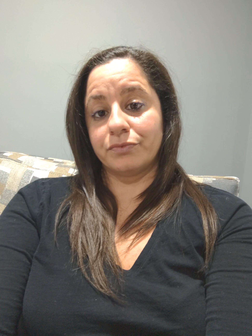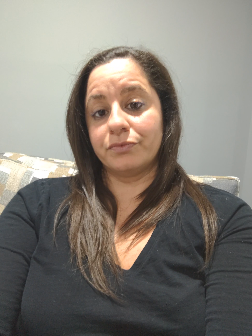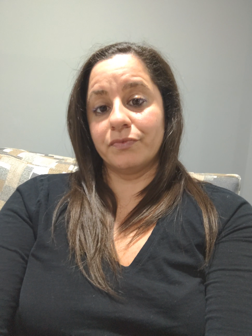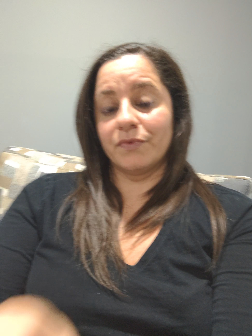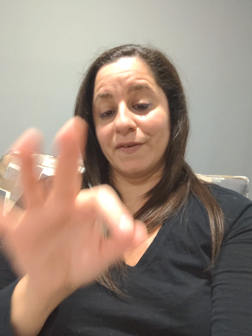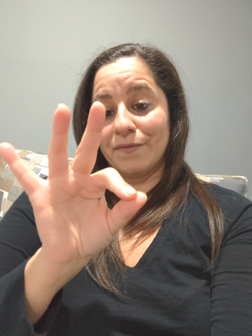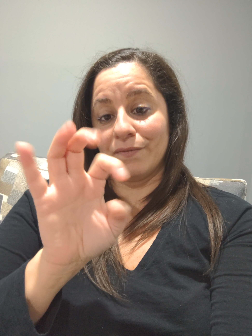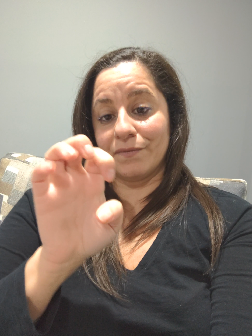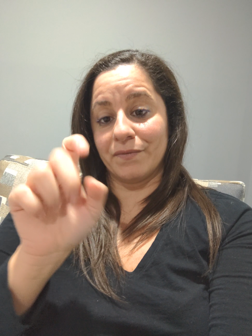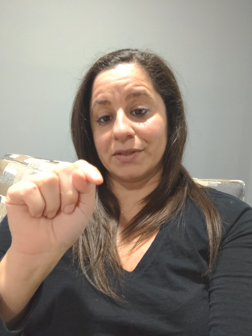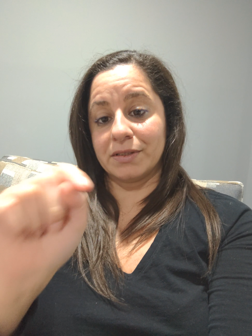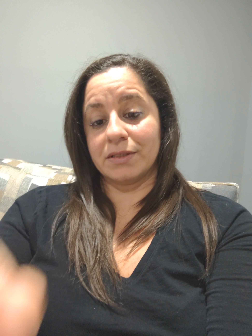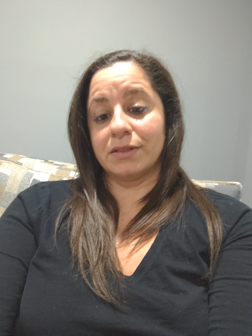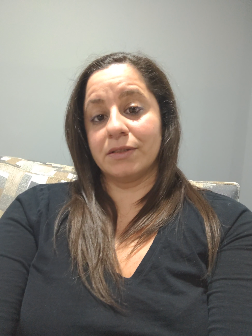feet